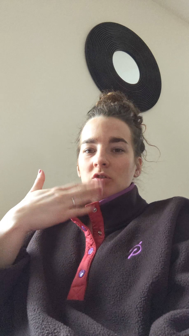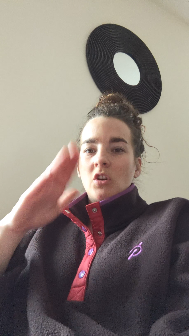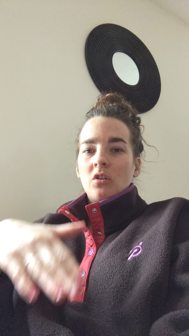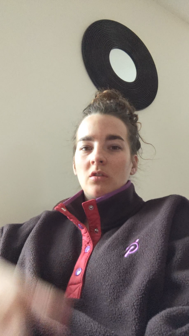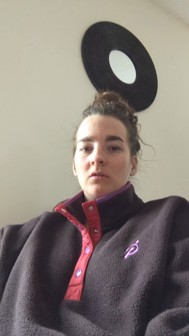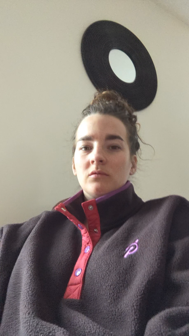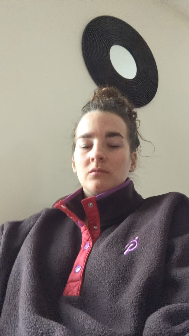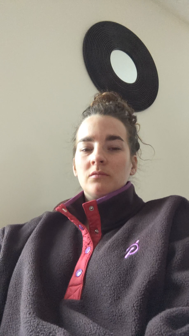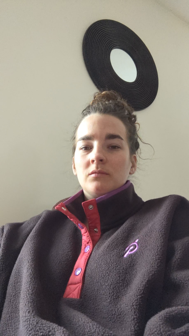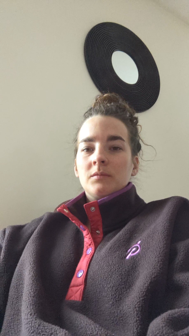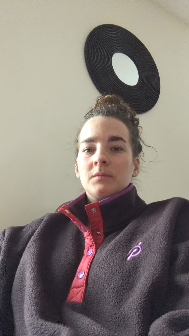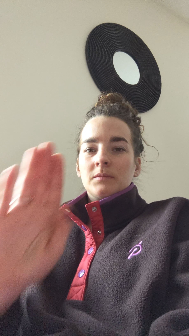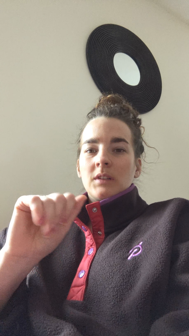baa baa